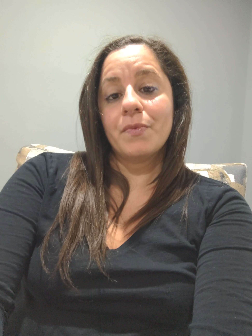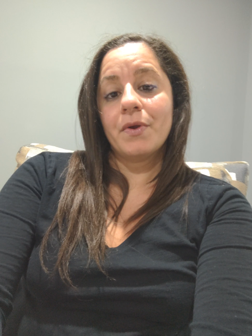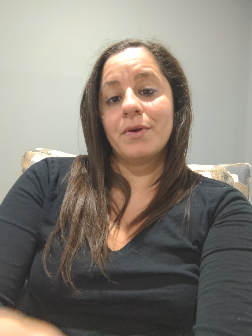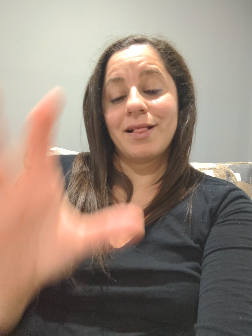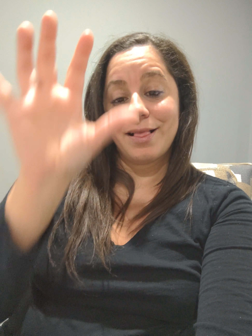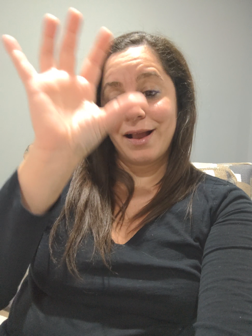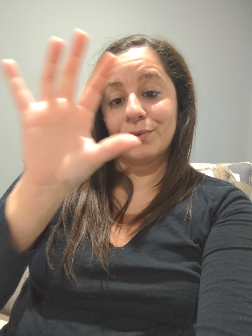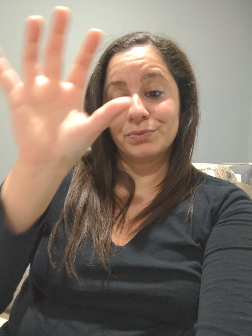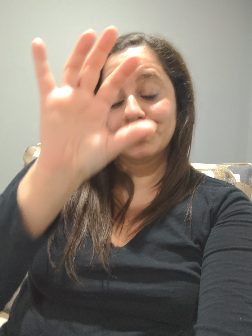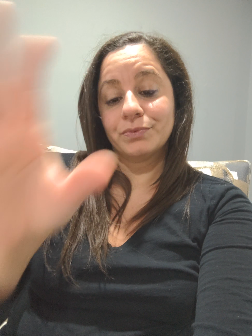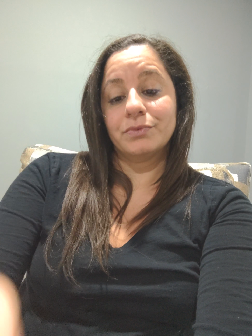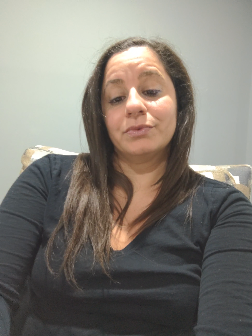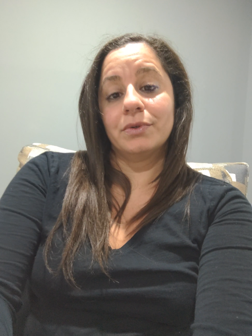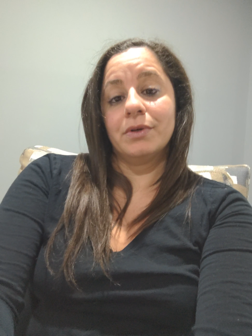cloud